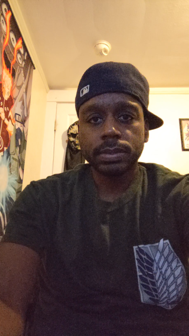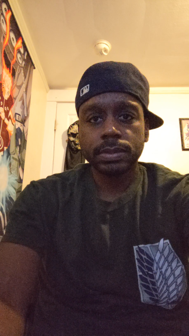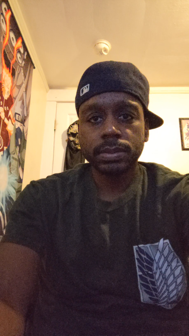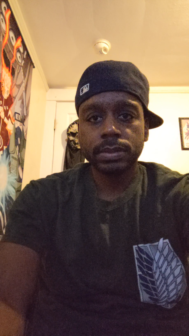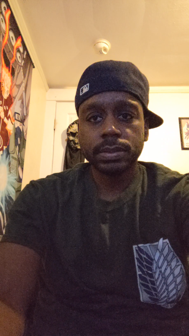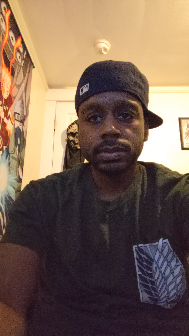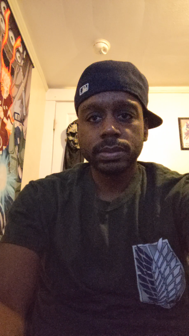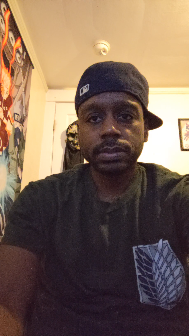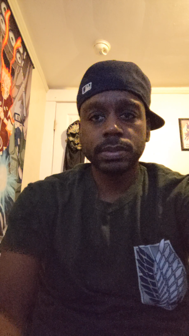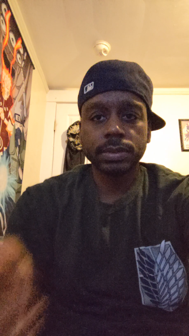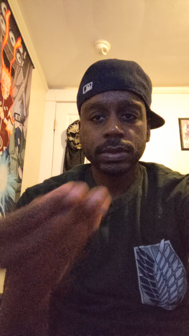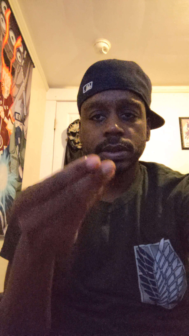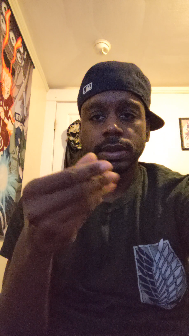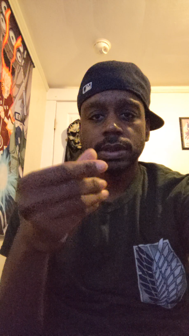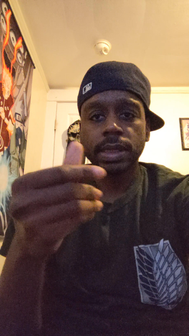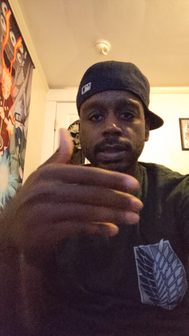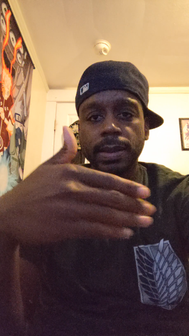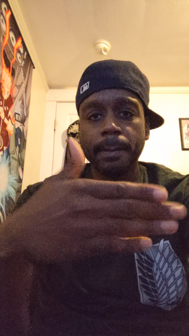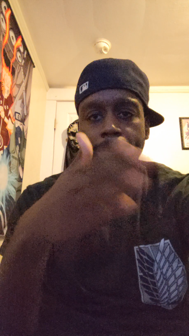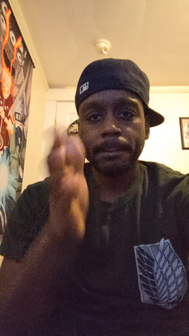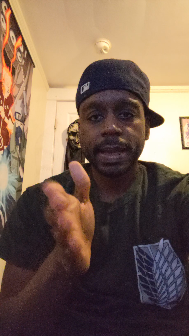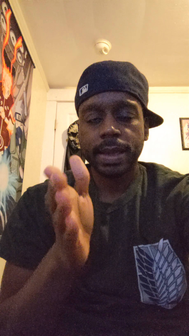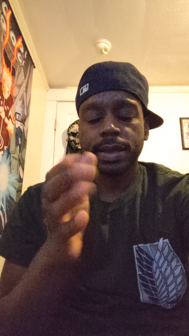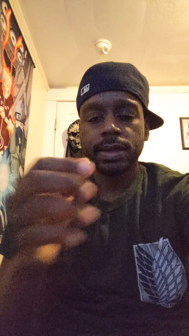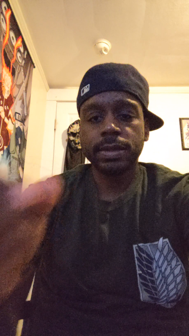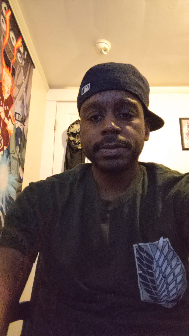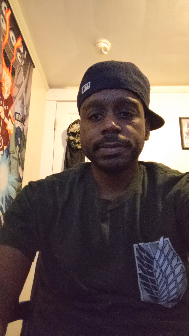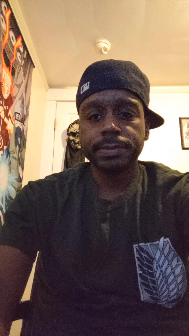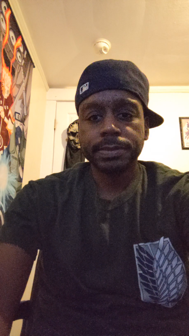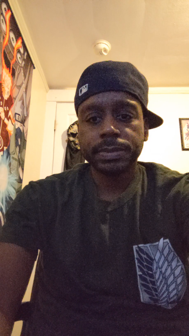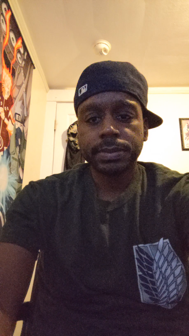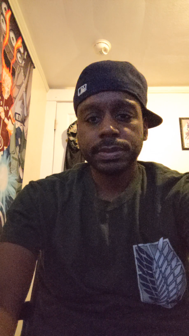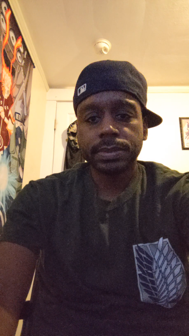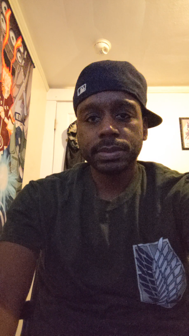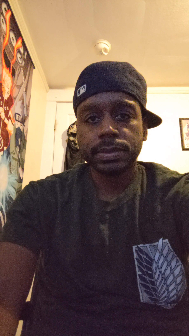sandbox